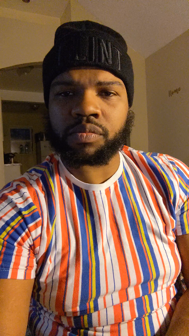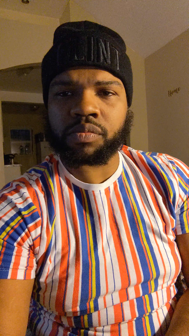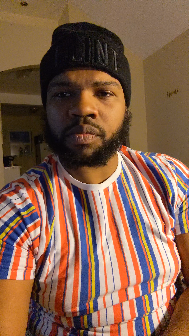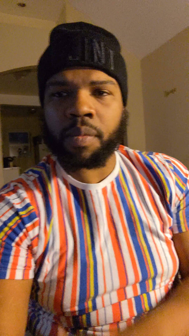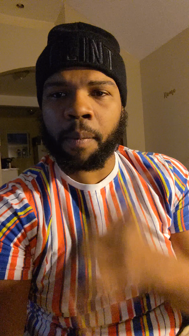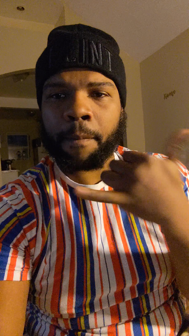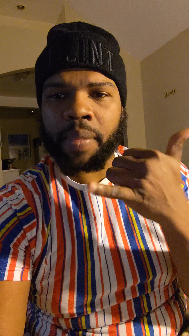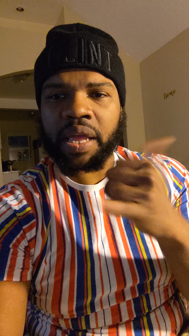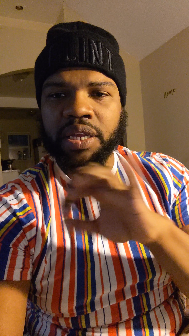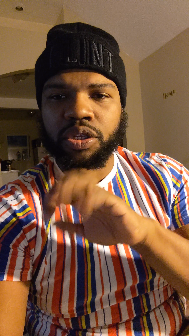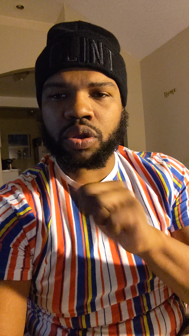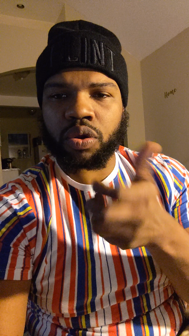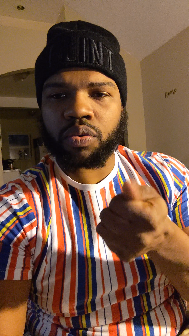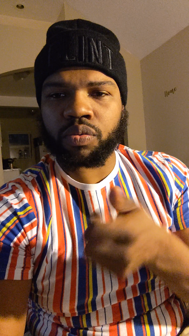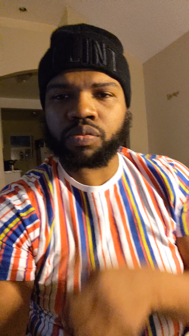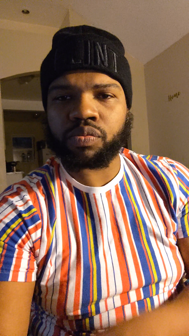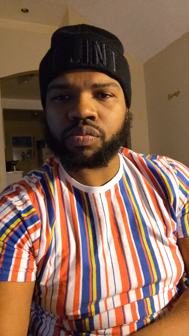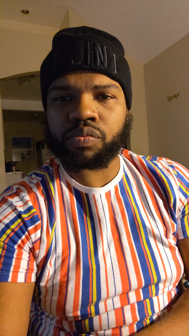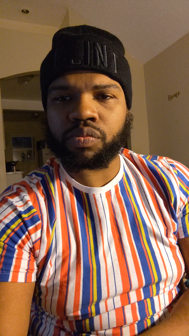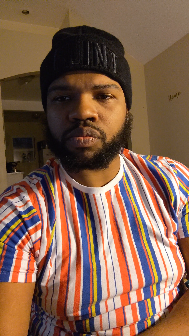play dough